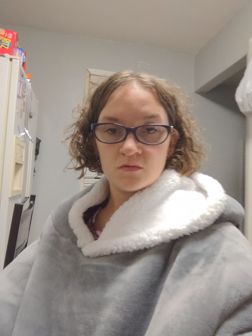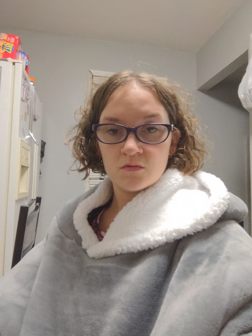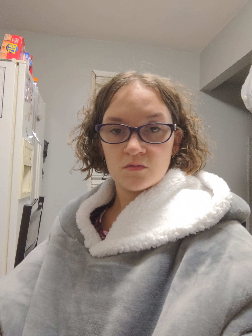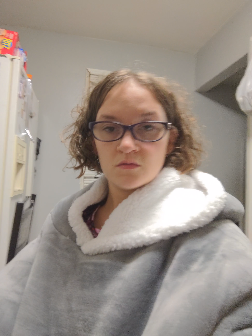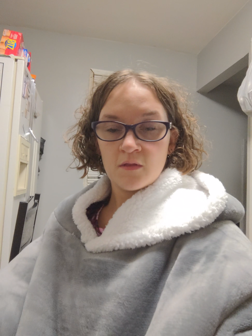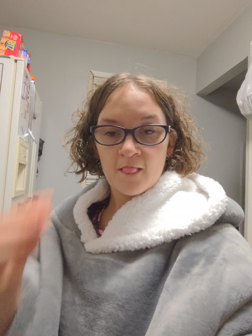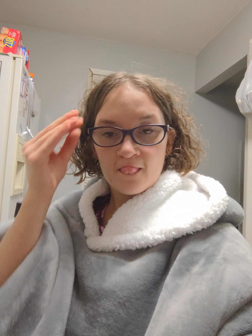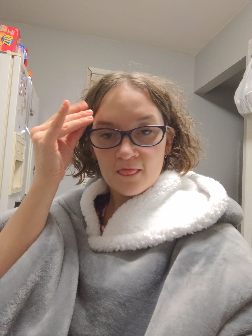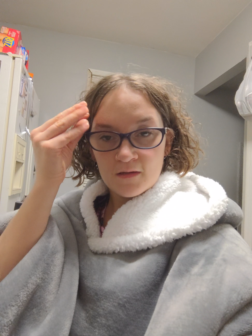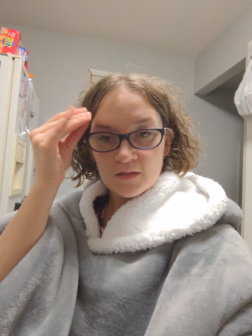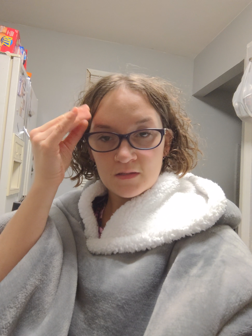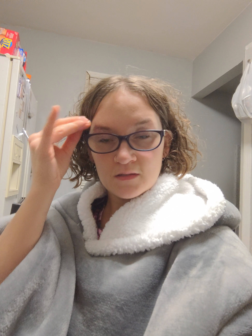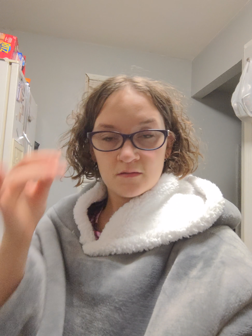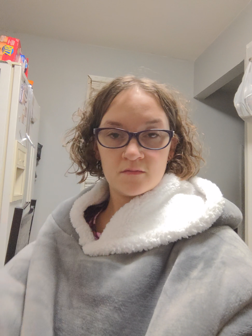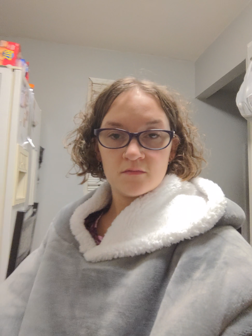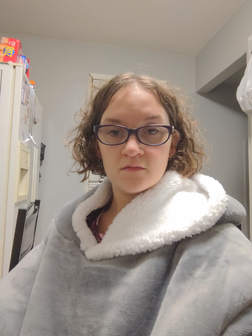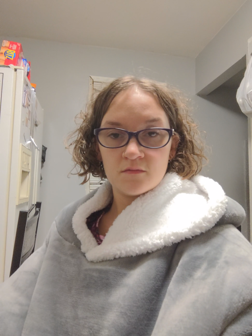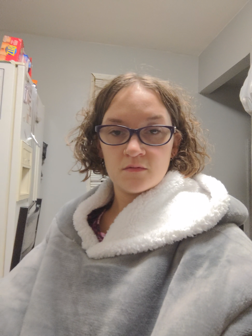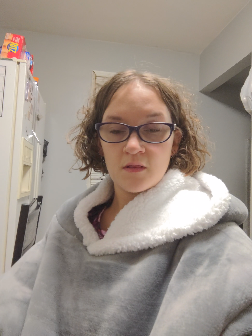think